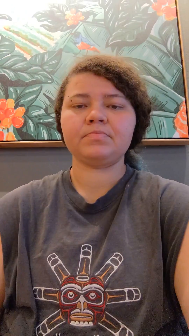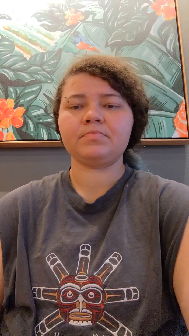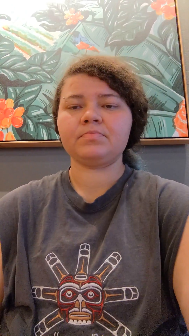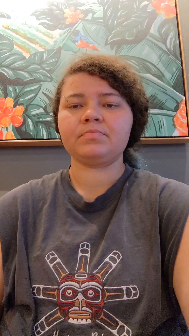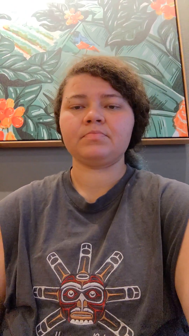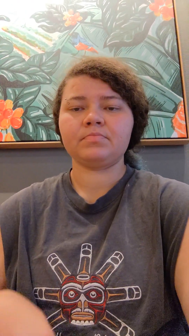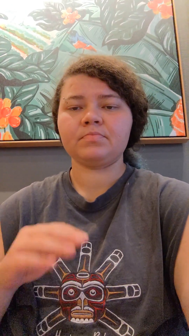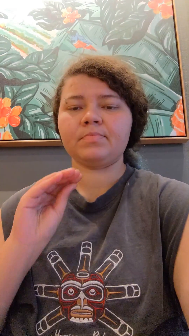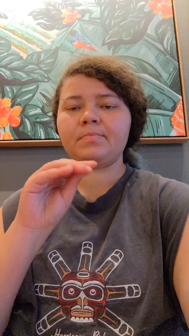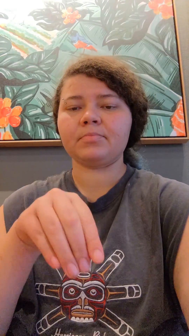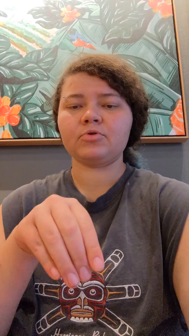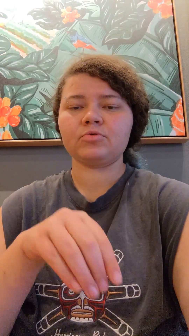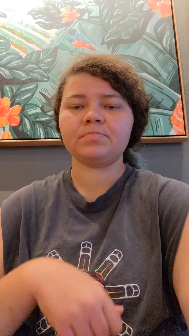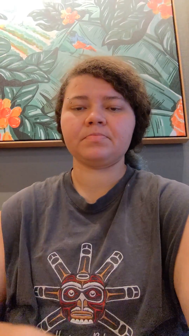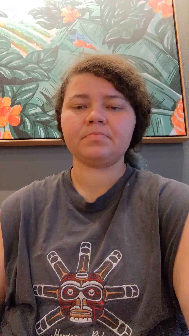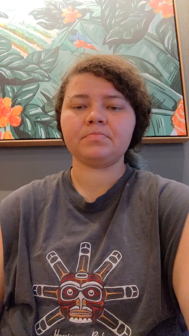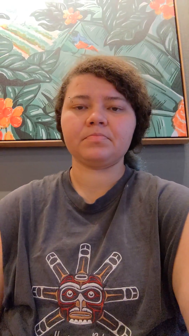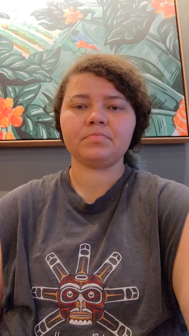put